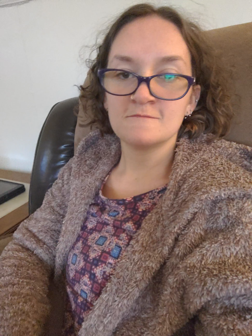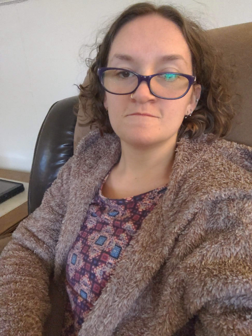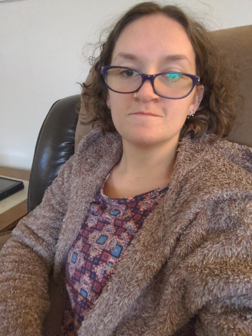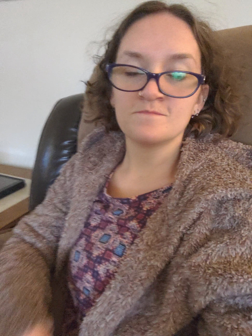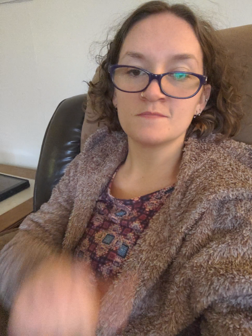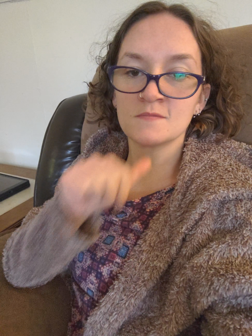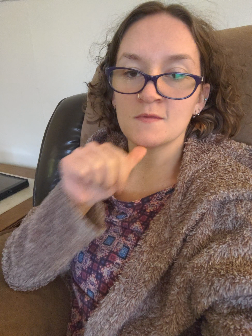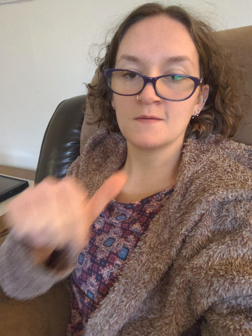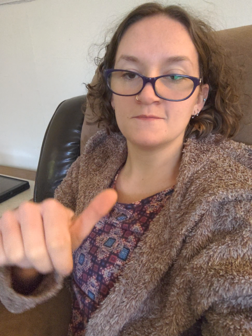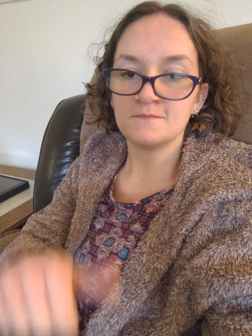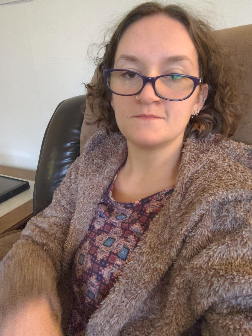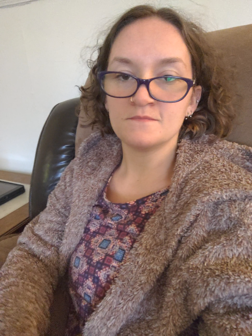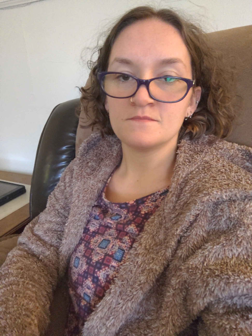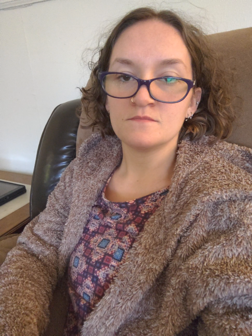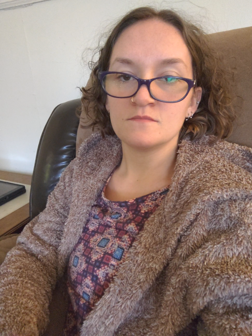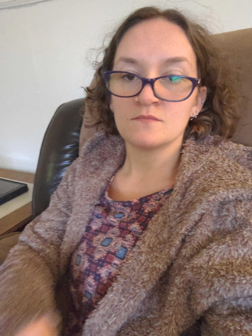not